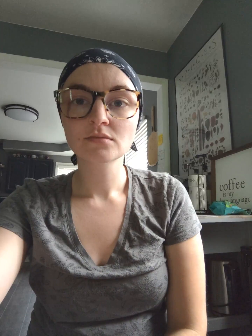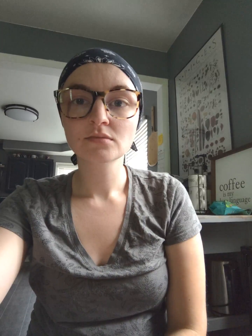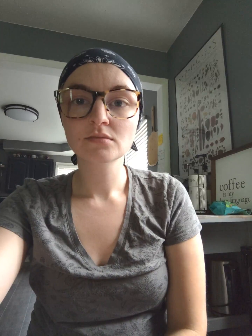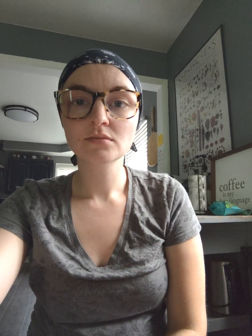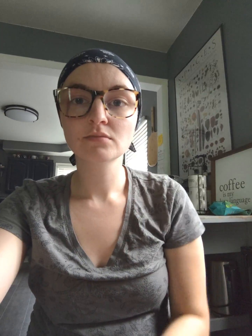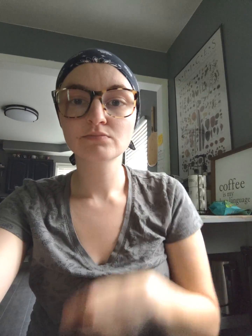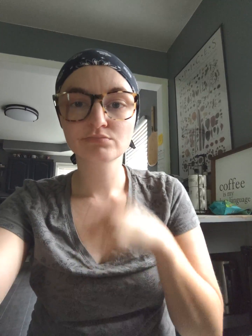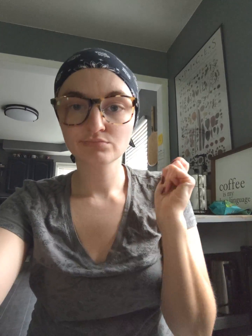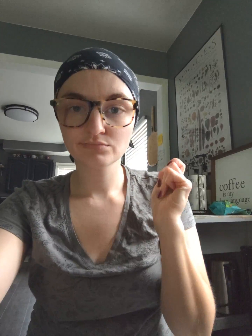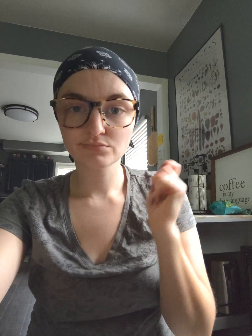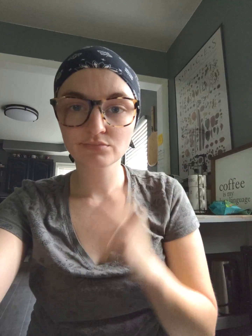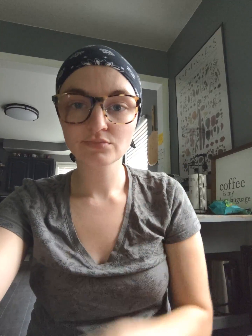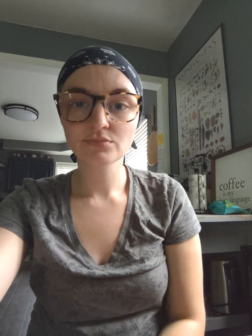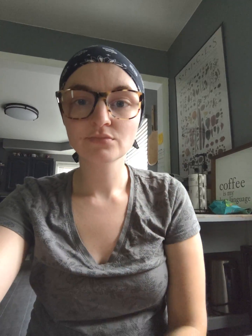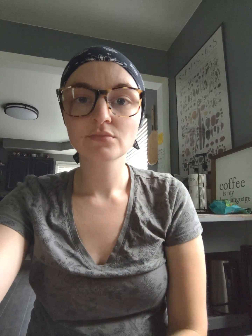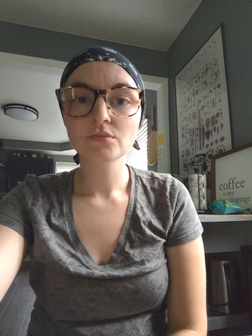rip